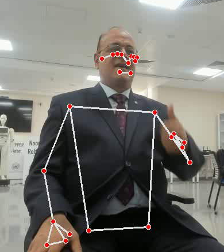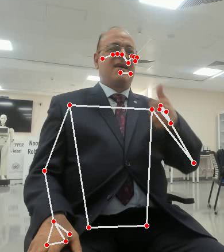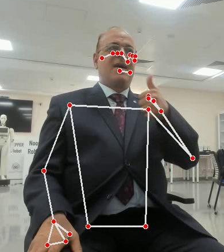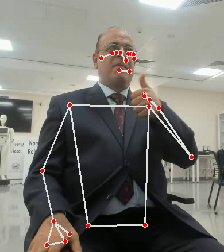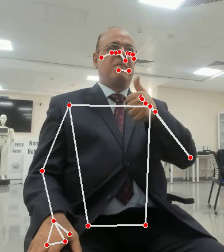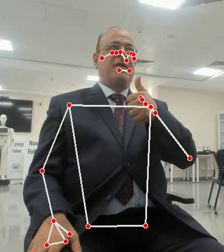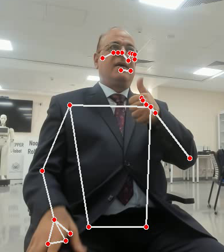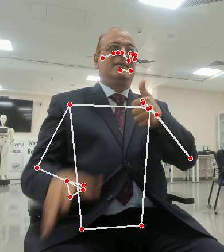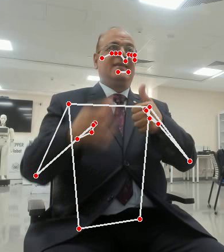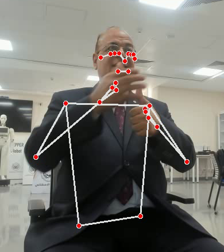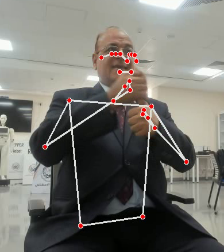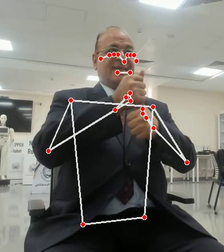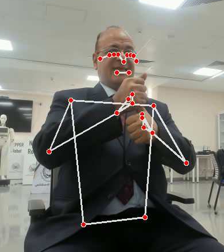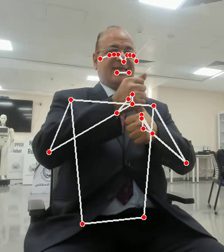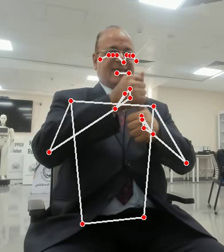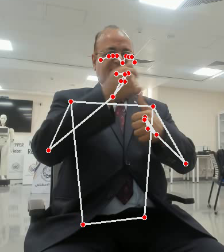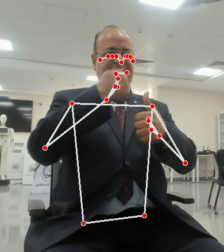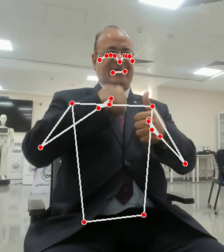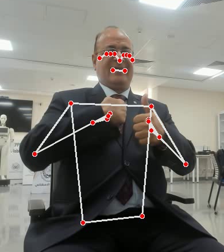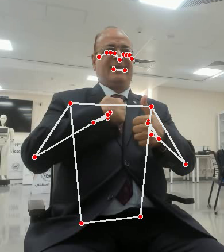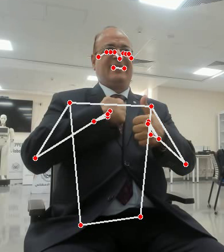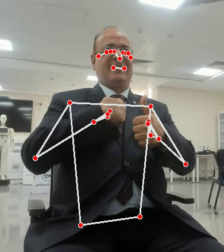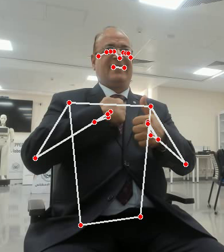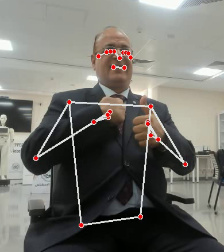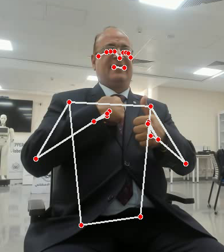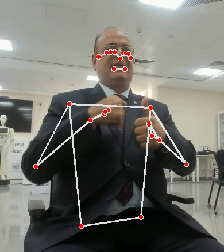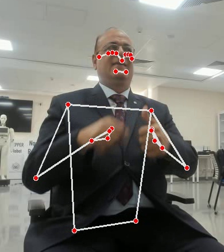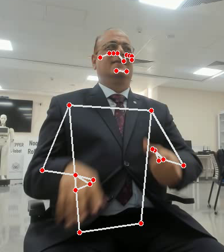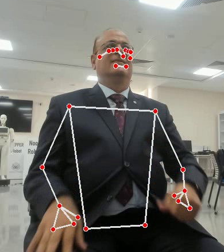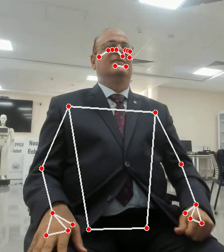meraty